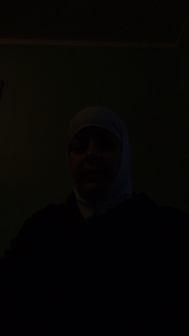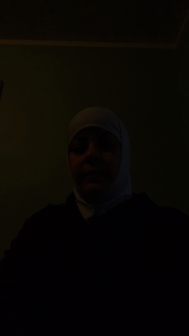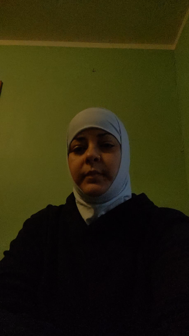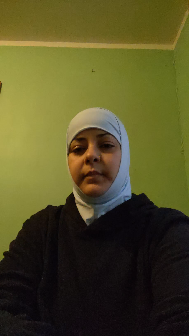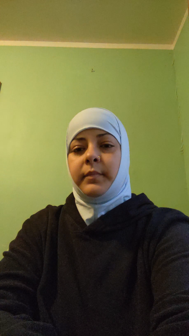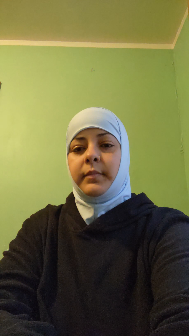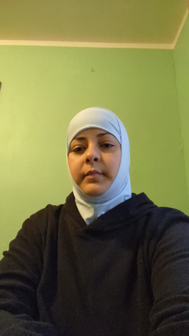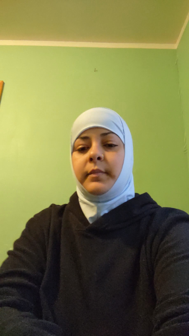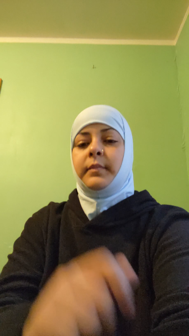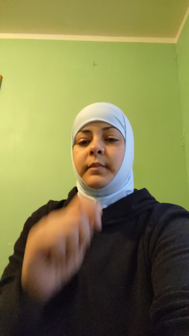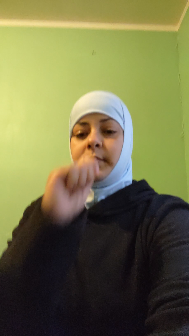popsicle